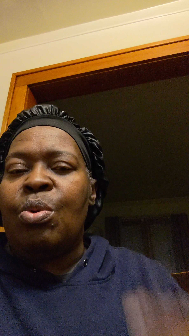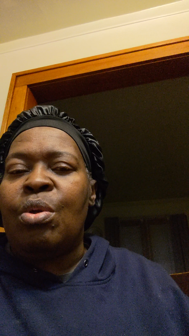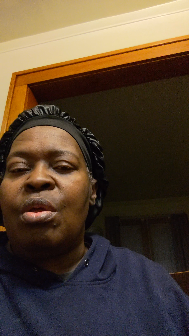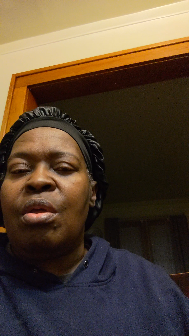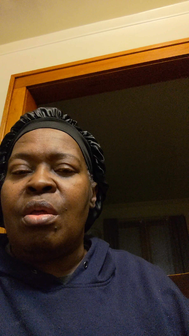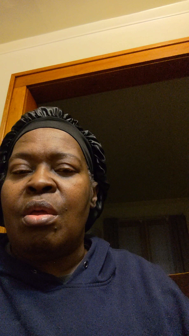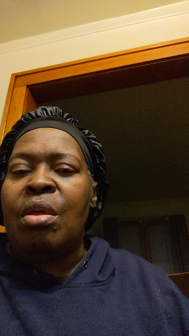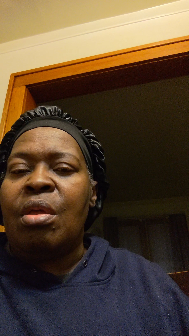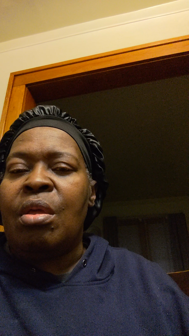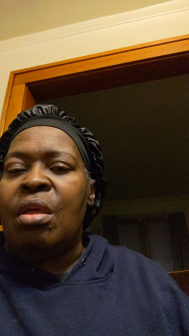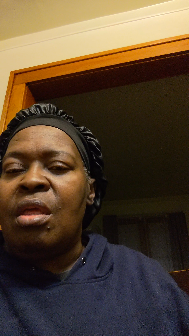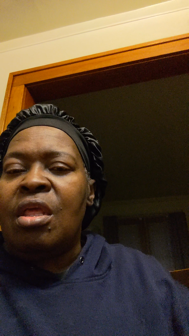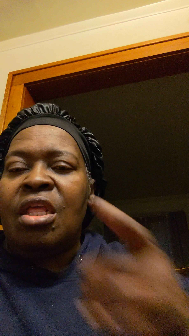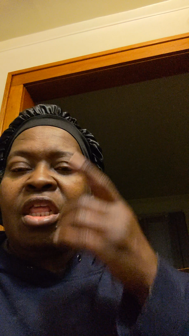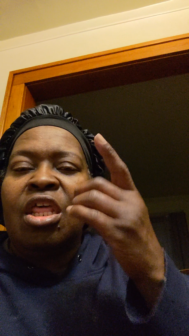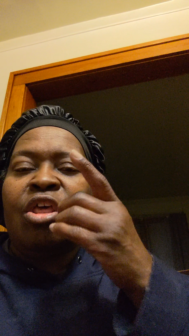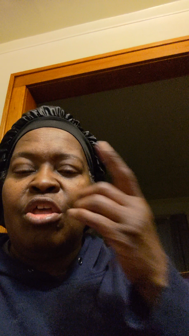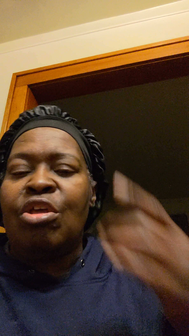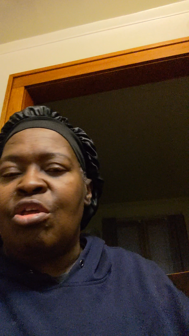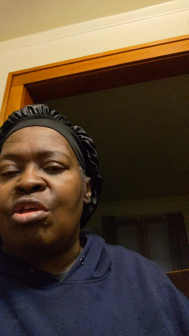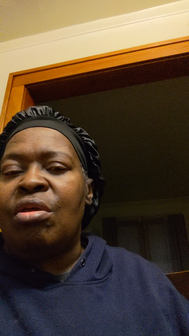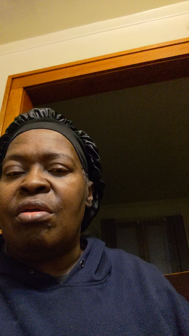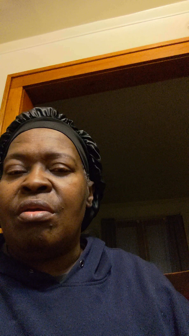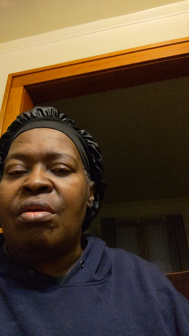dinner